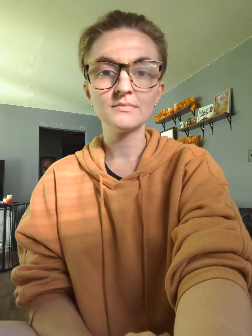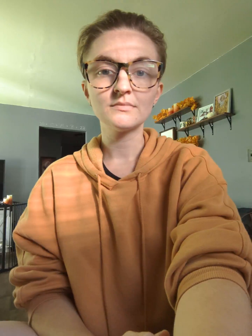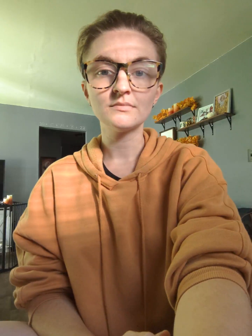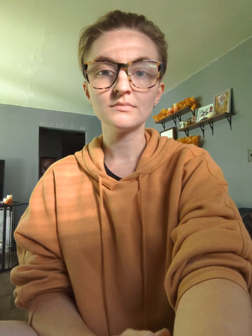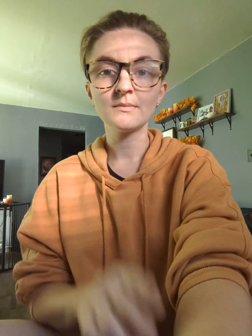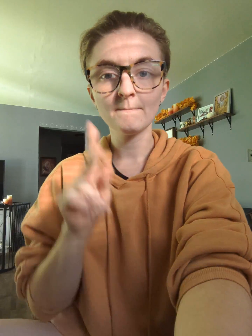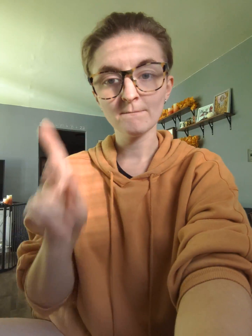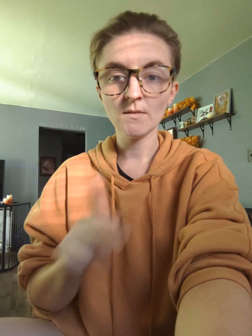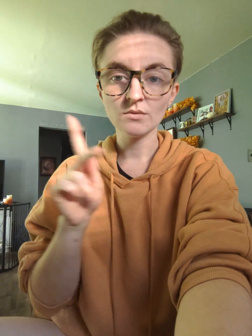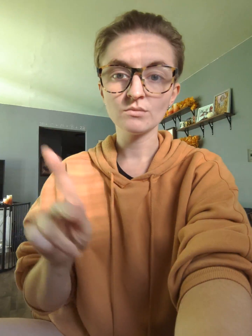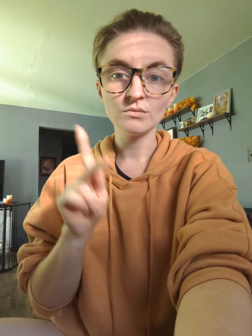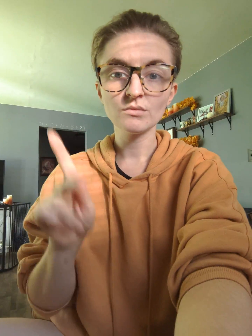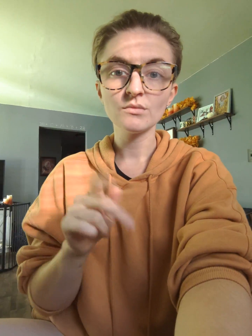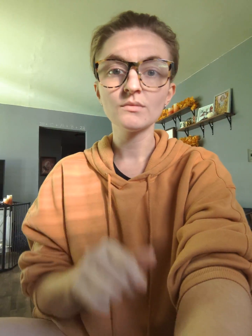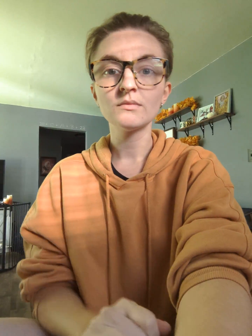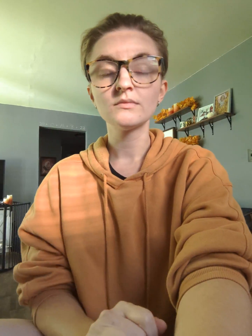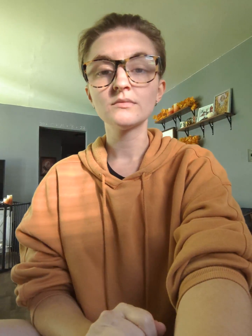people